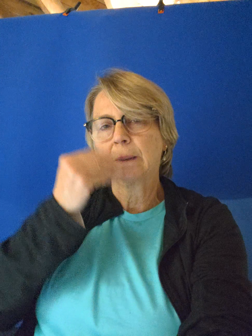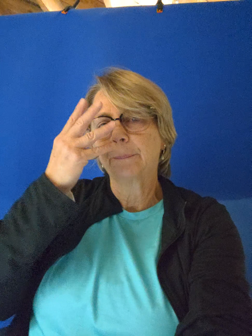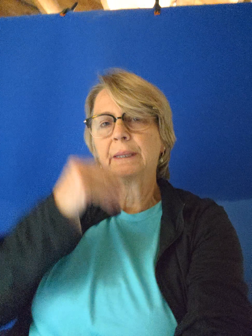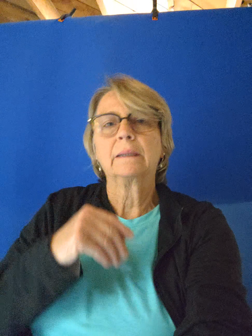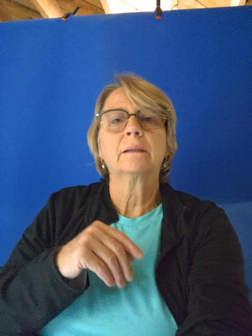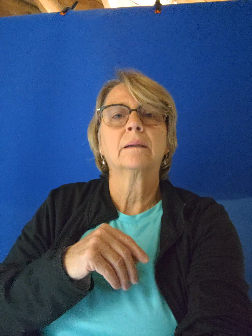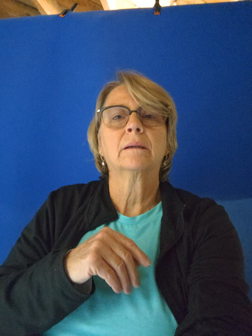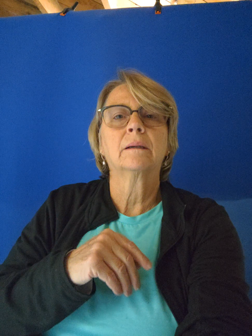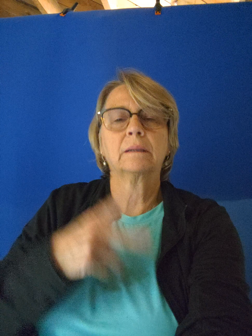sleepy